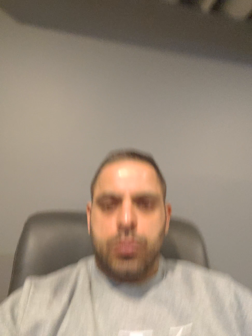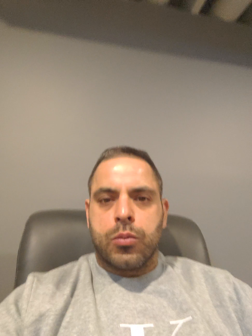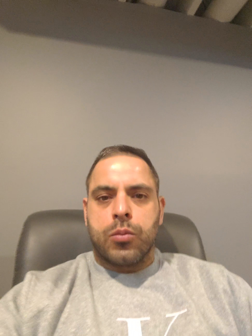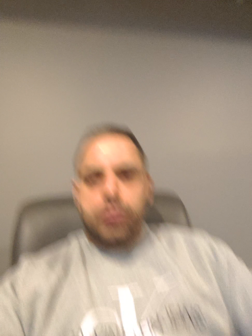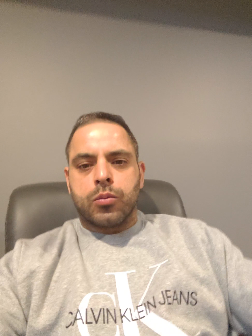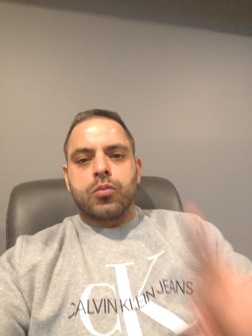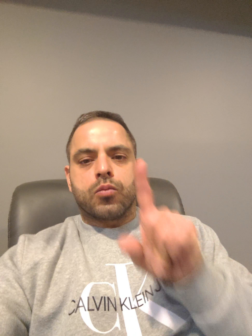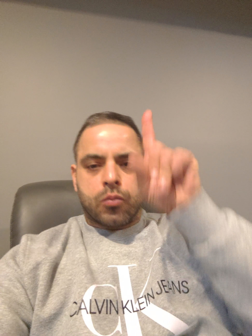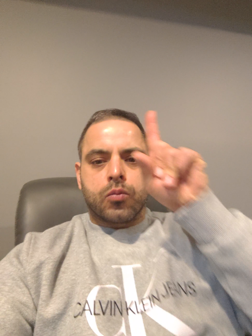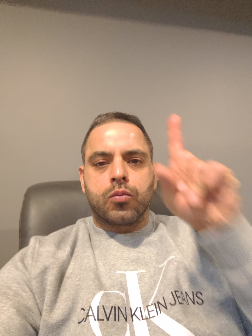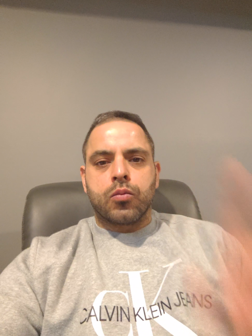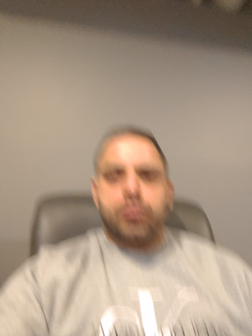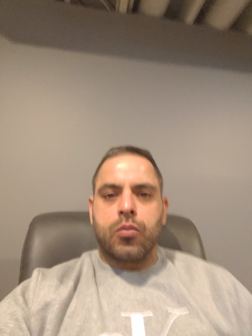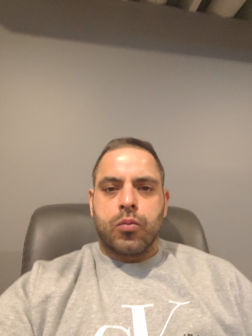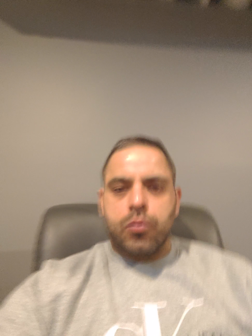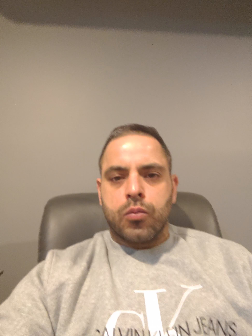up